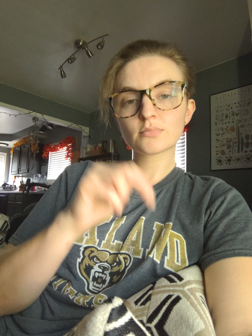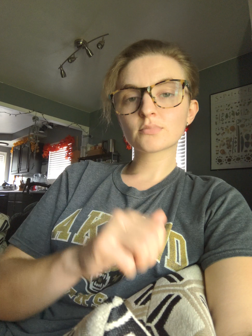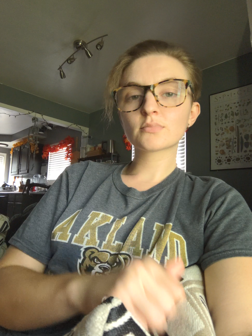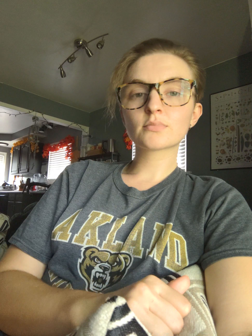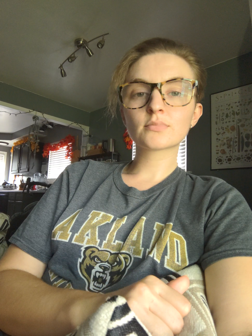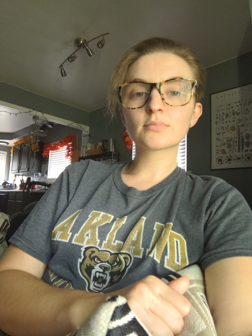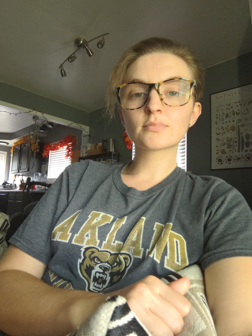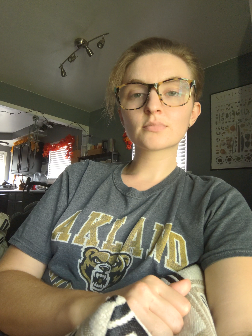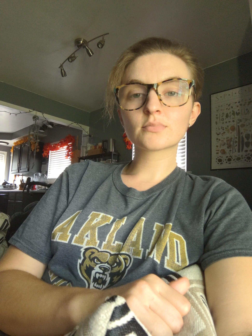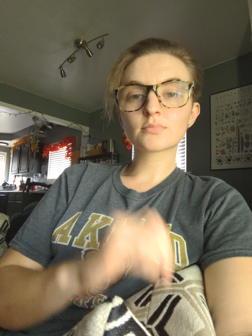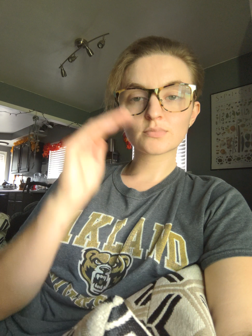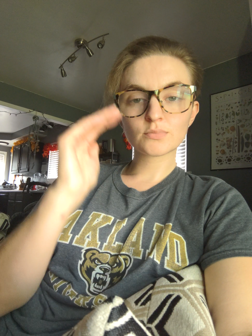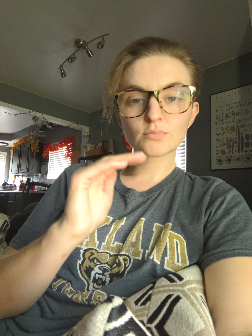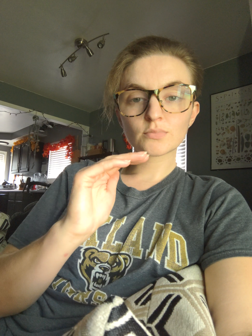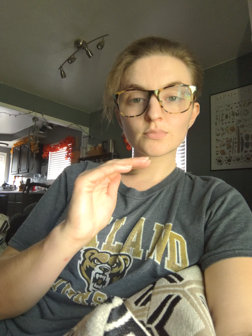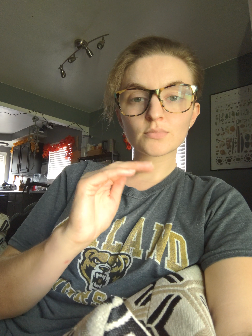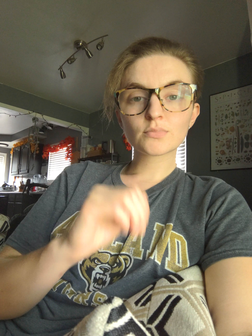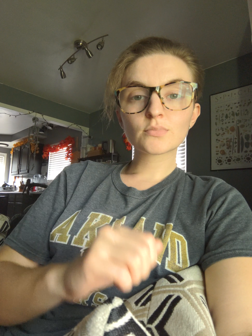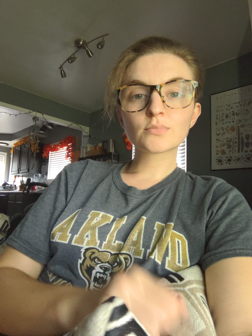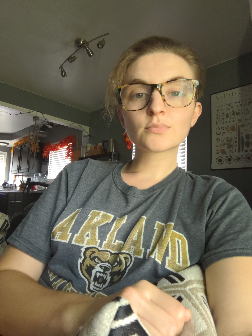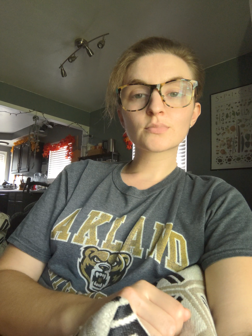little